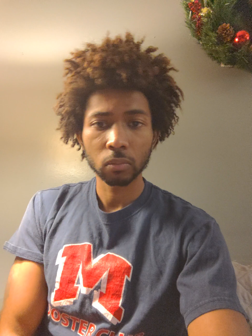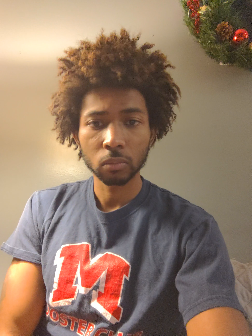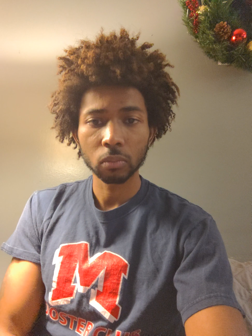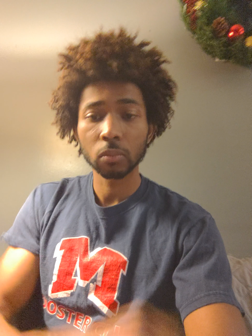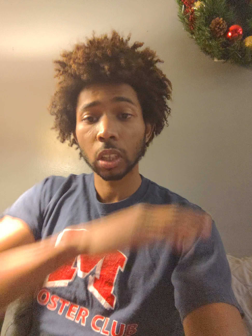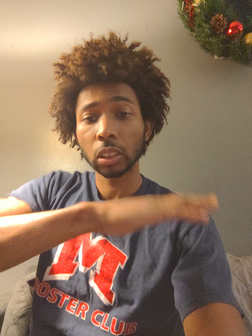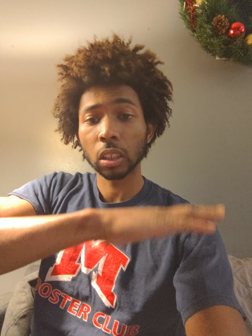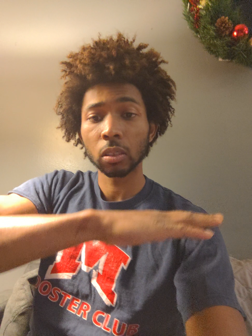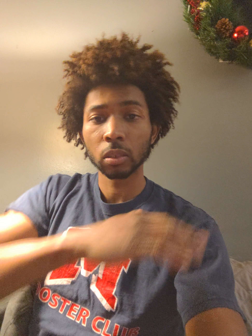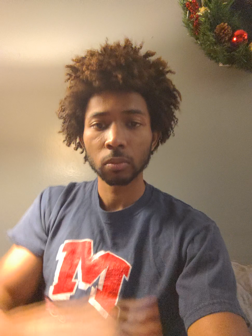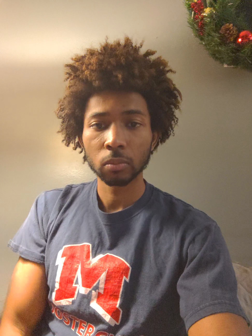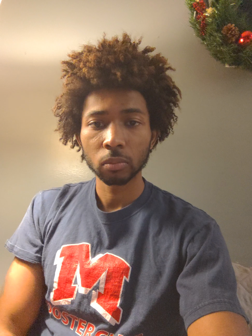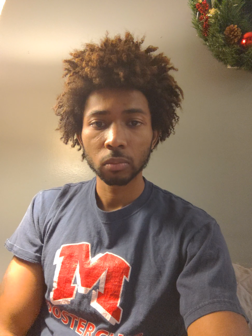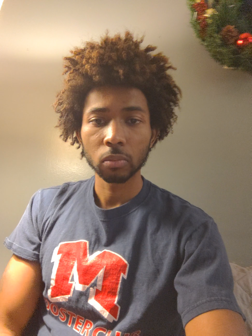table